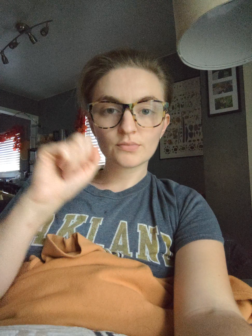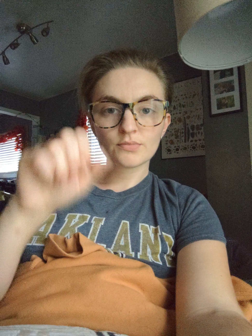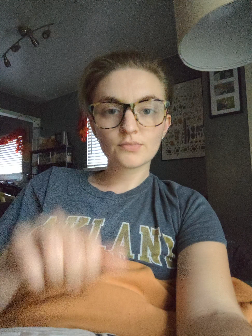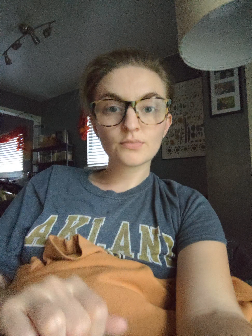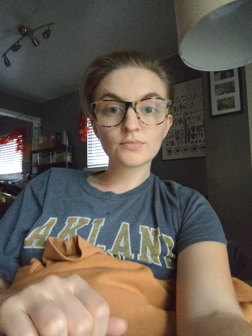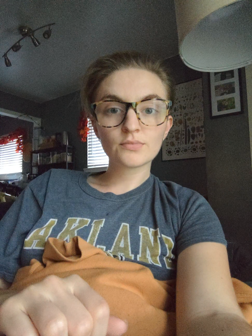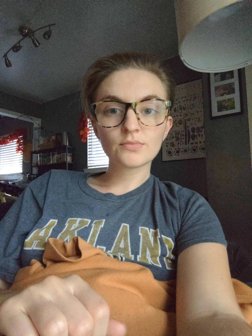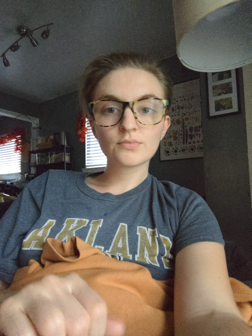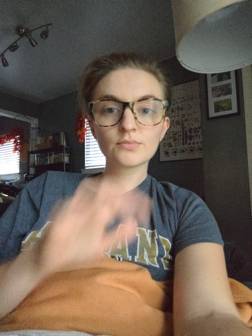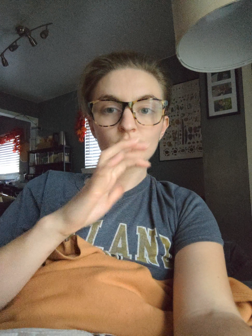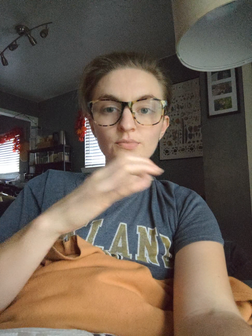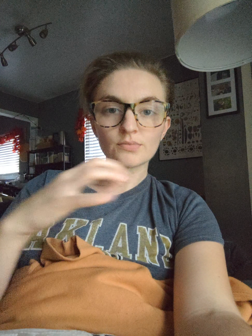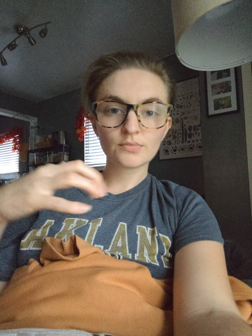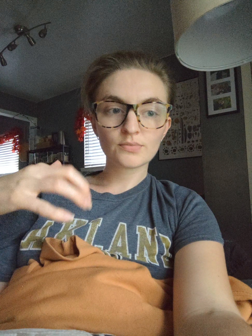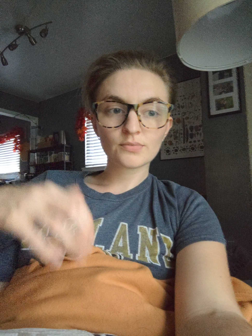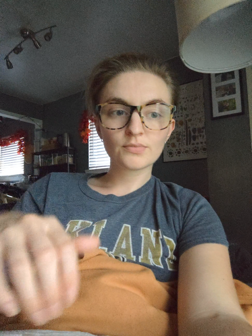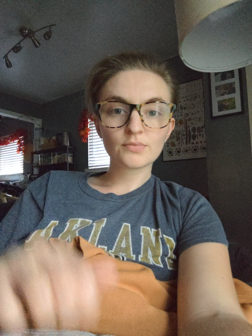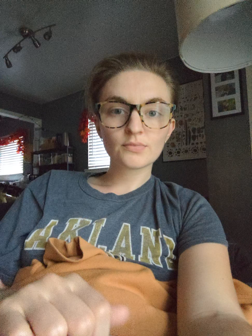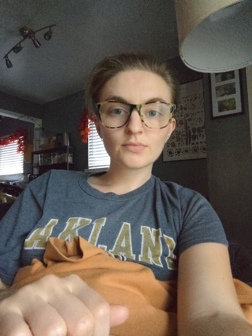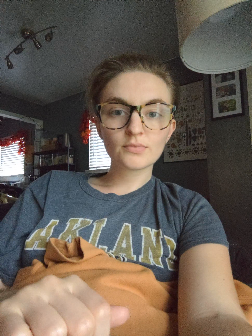grapes